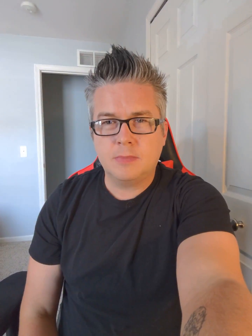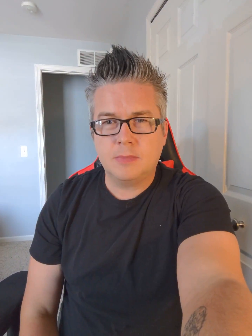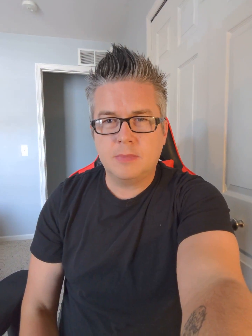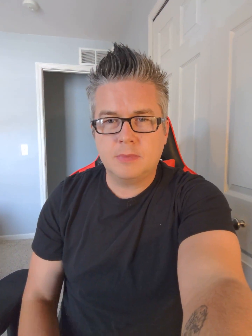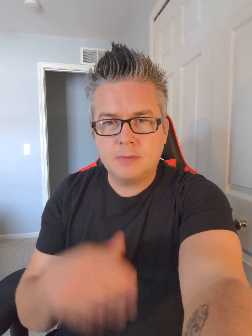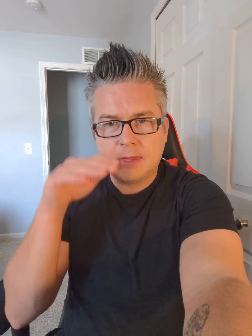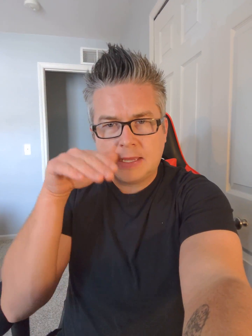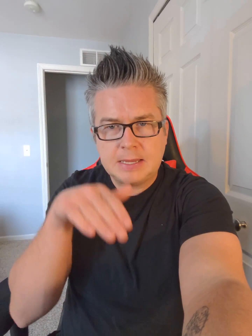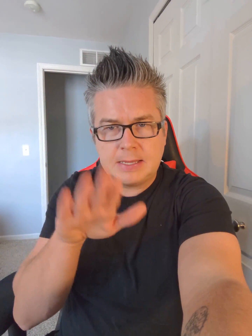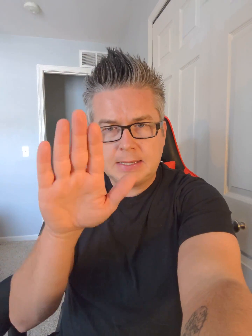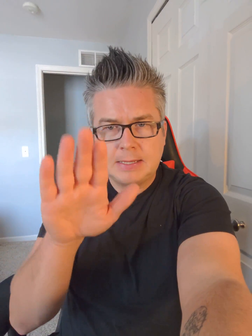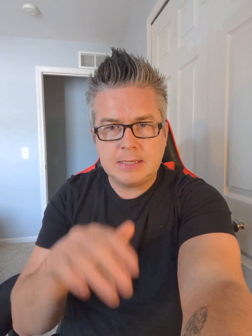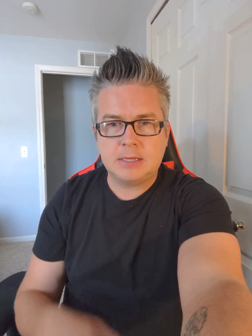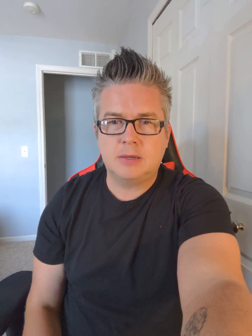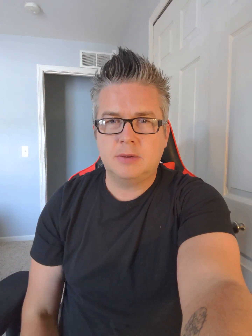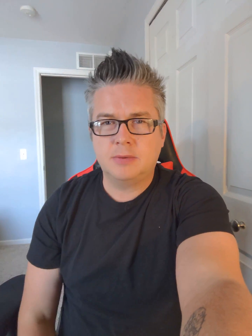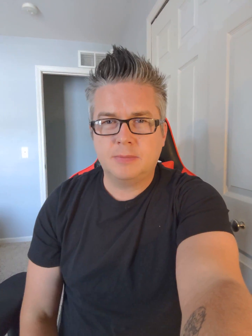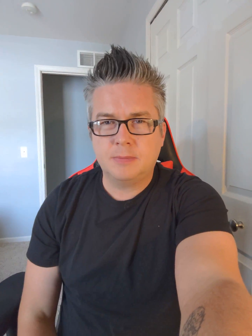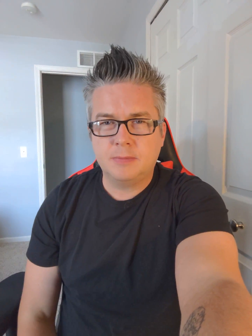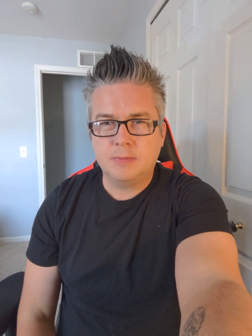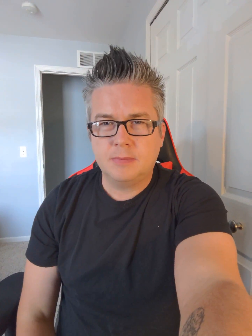enter